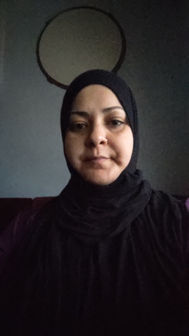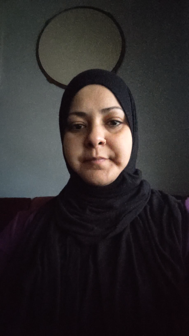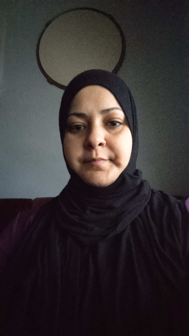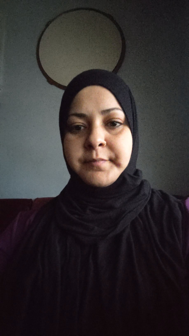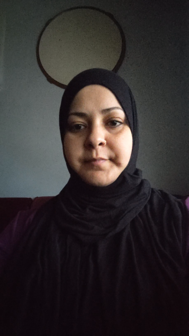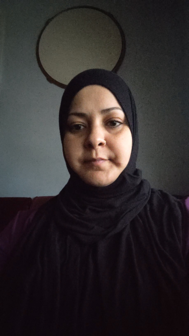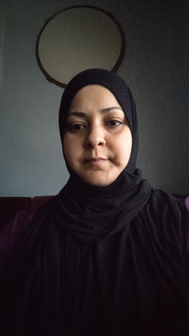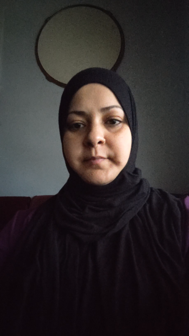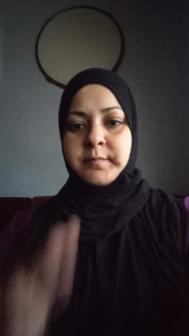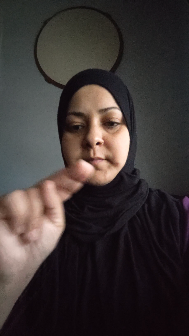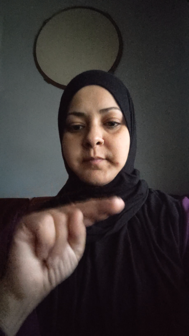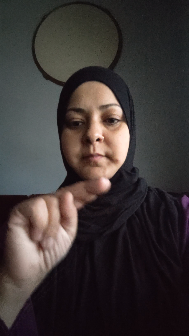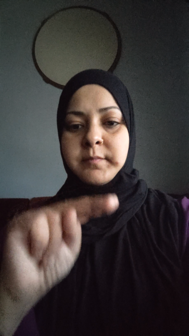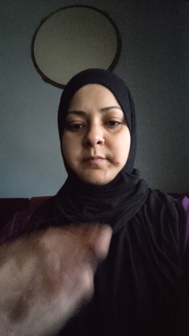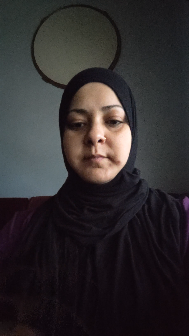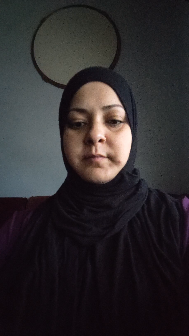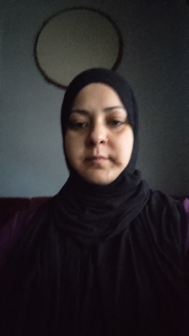nurse